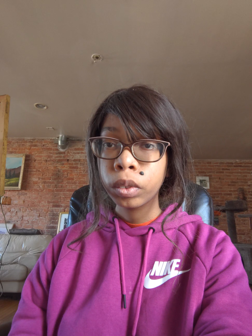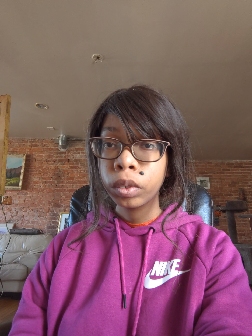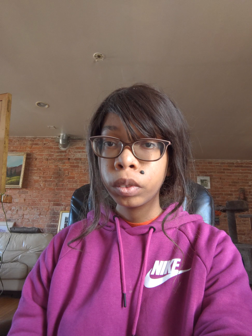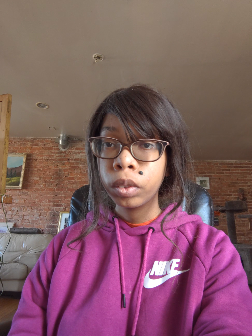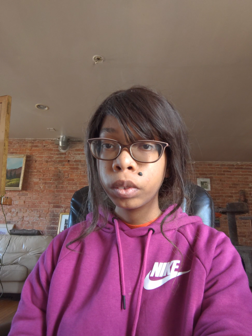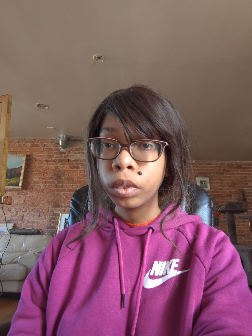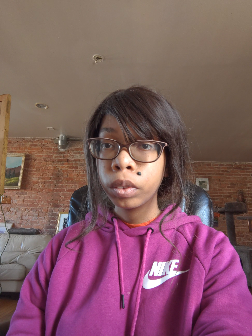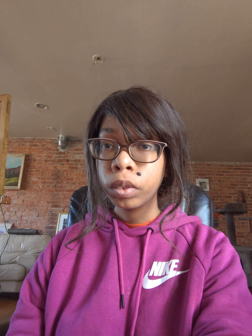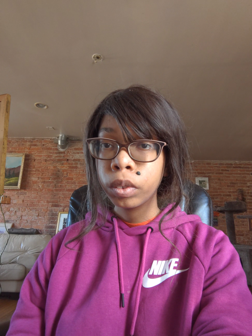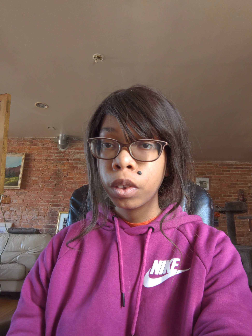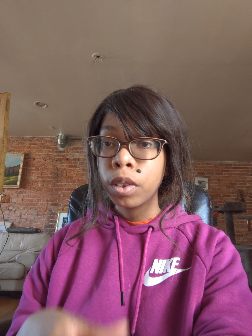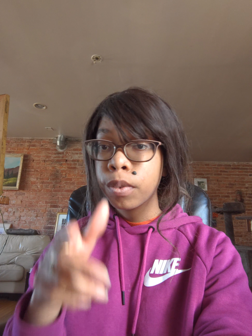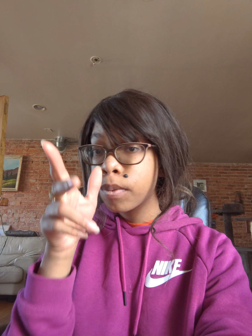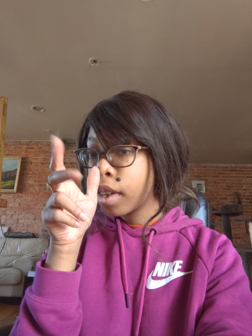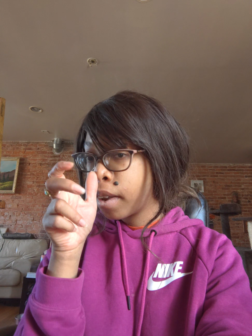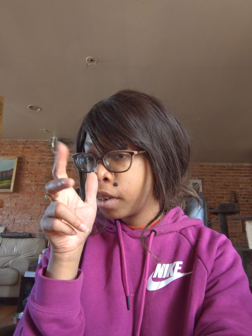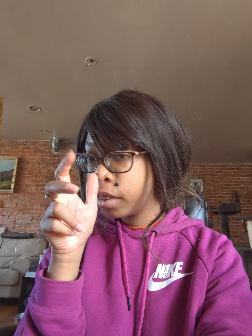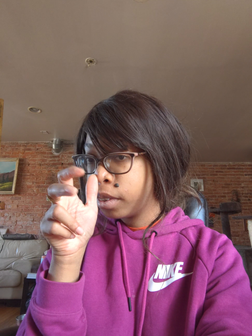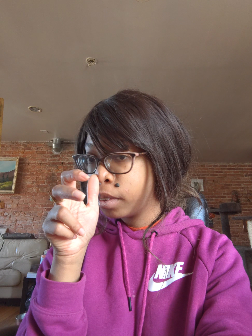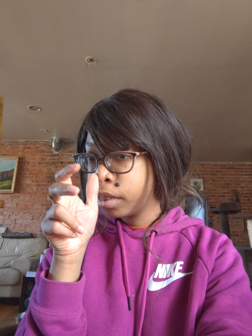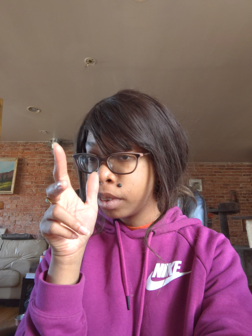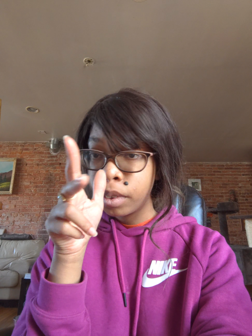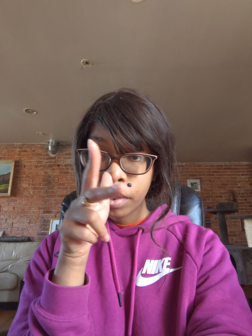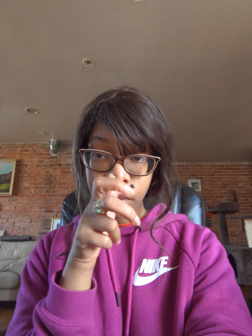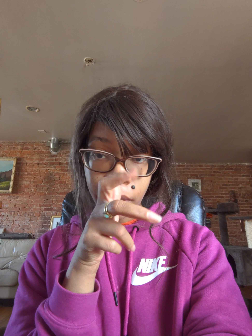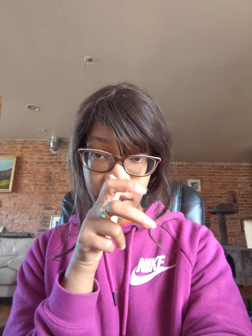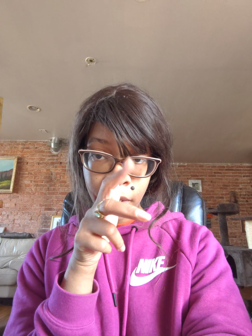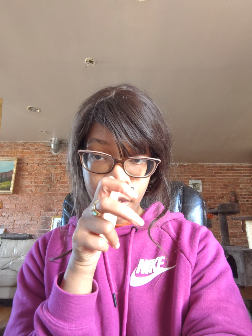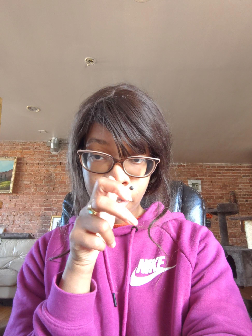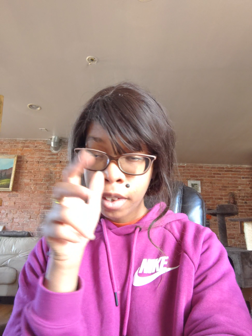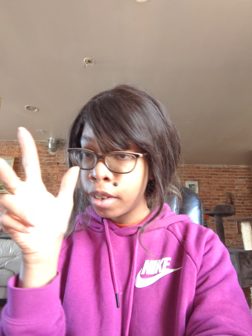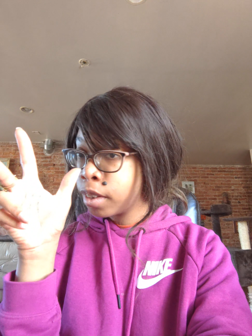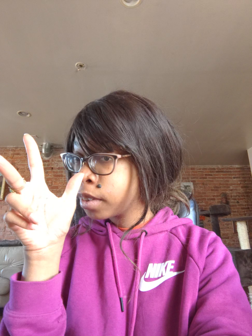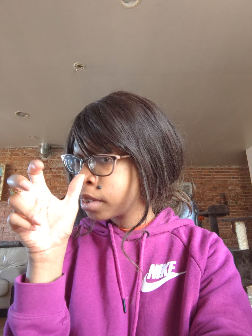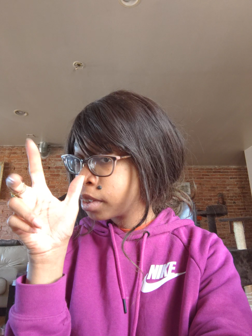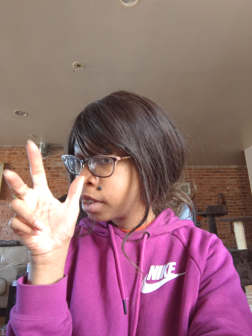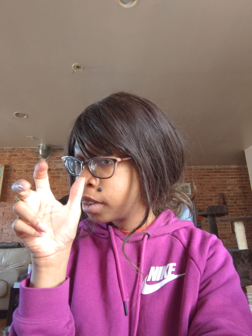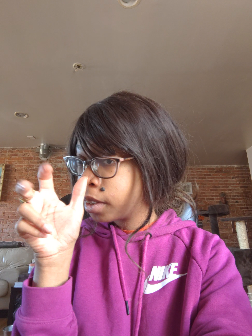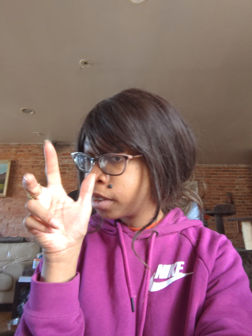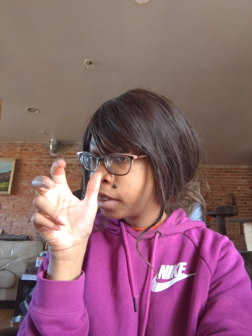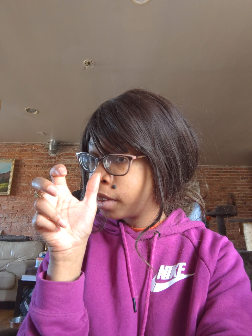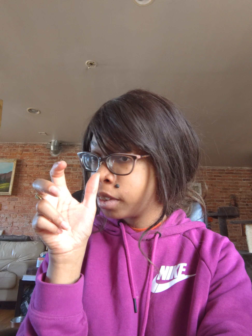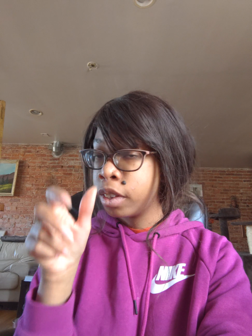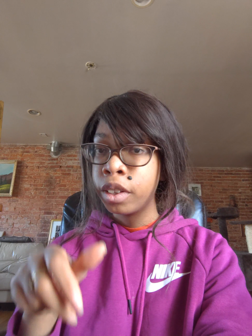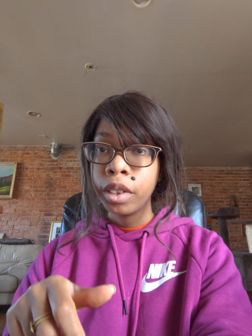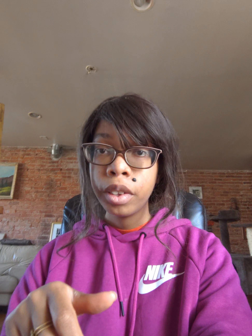bug